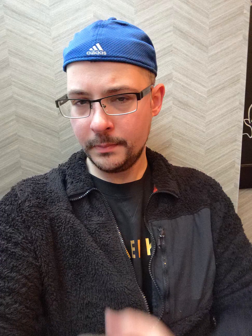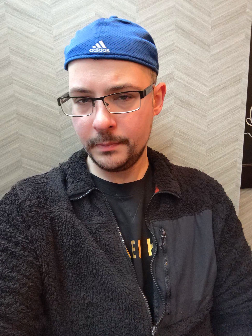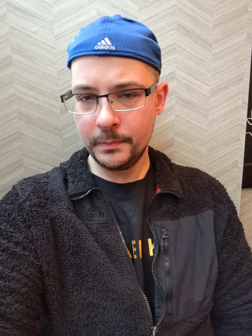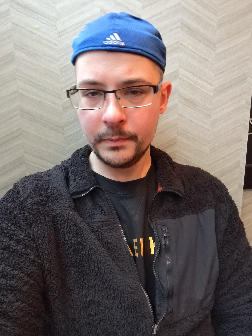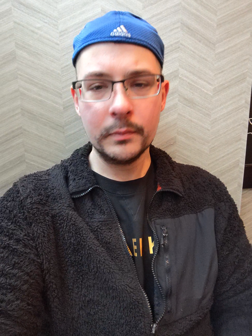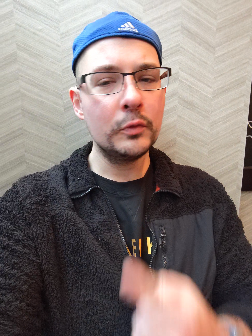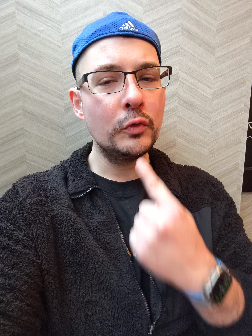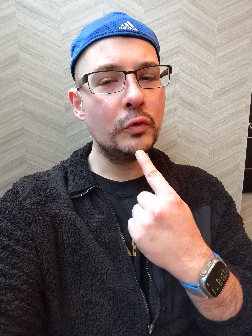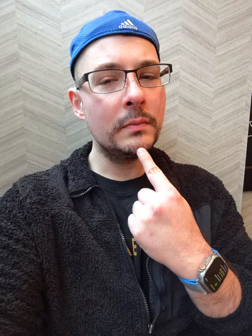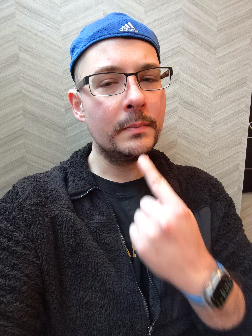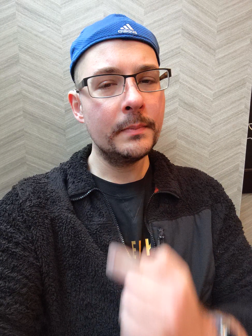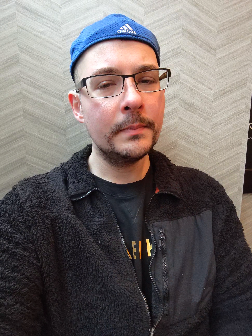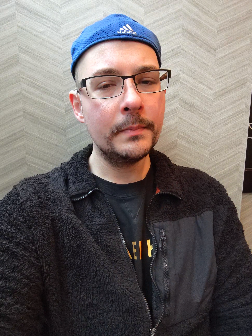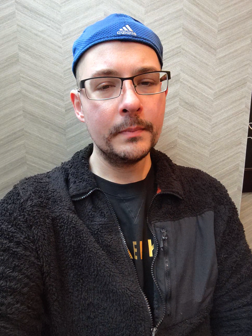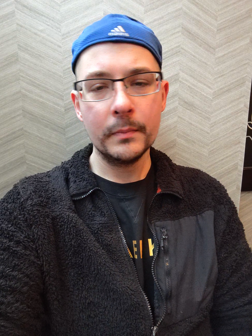chin